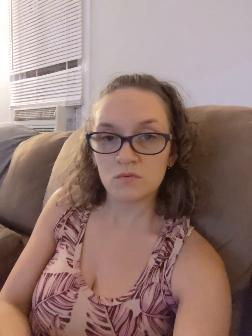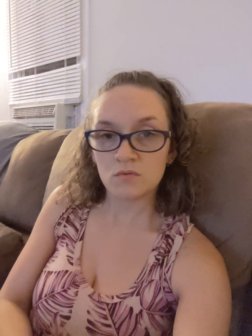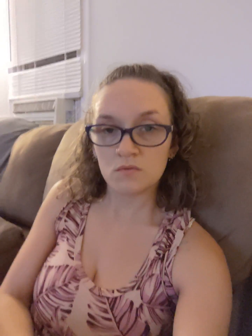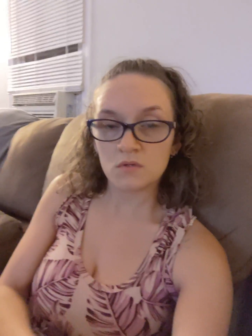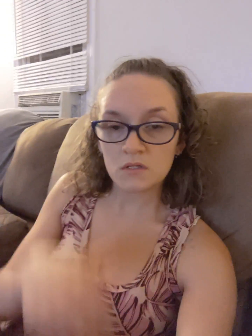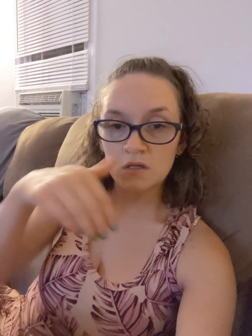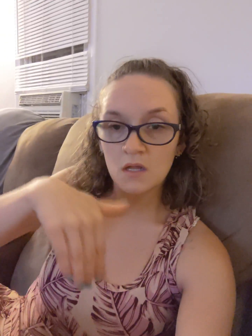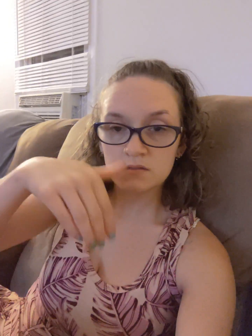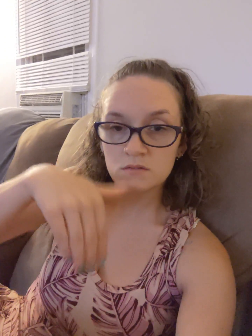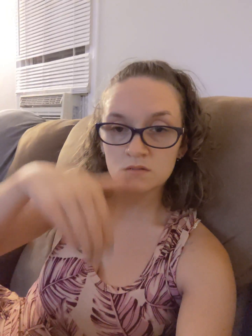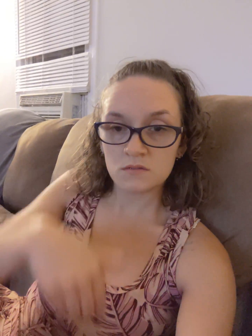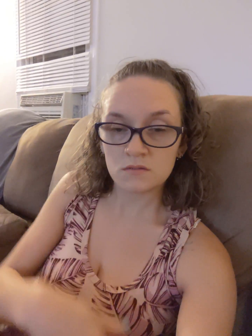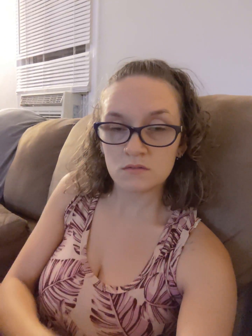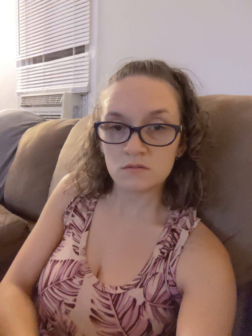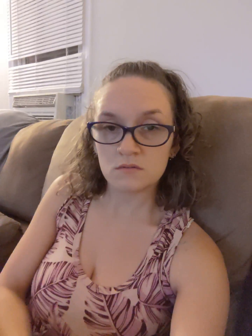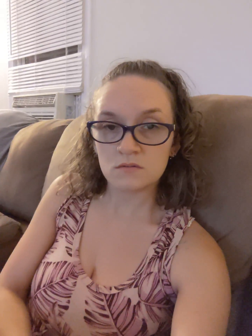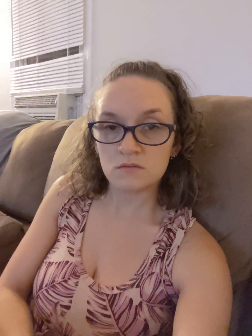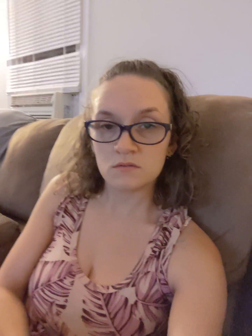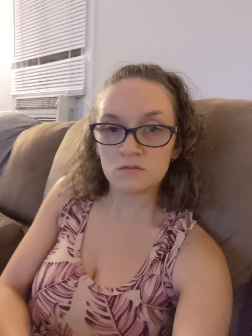night night